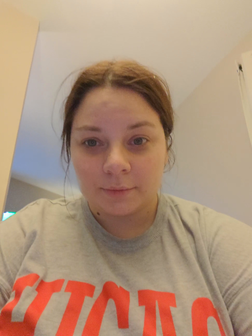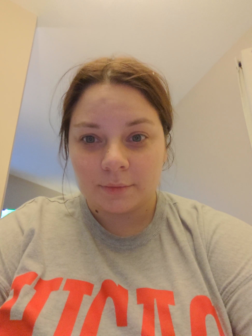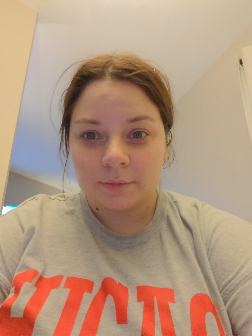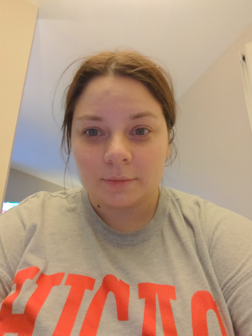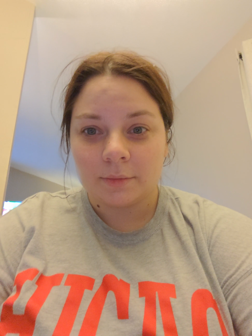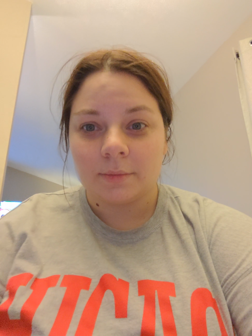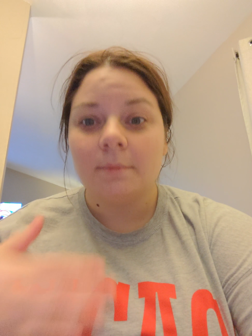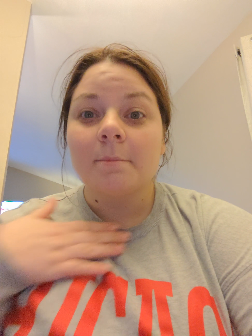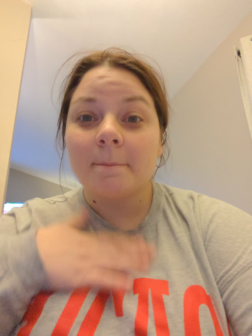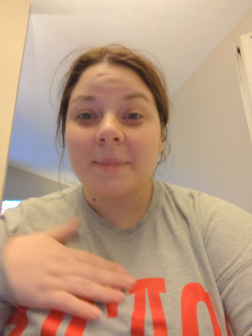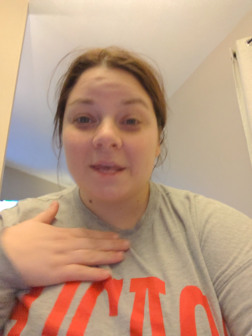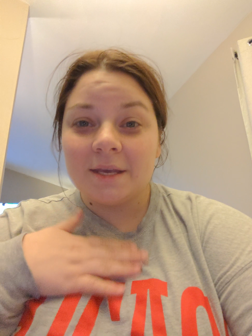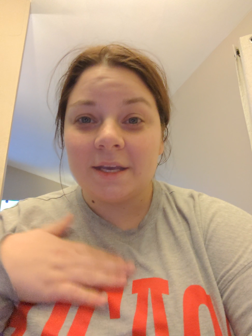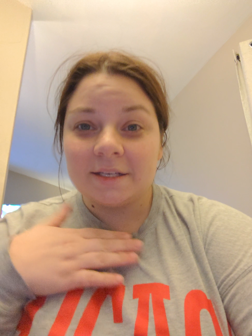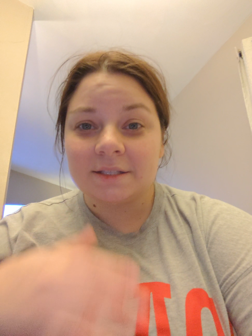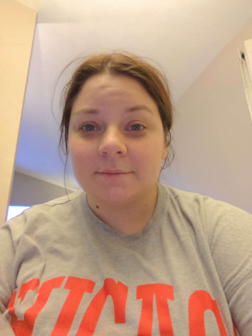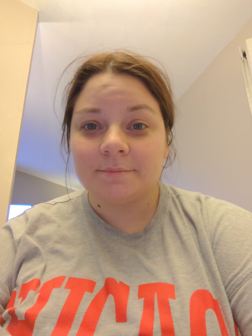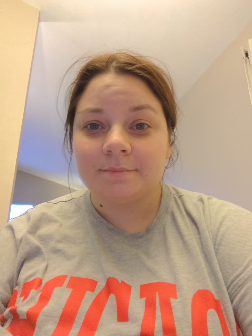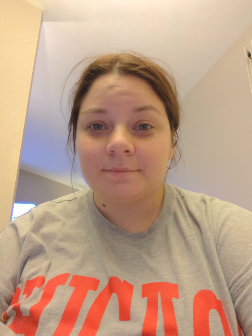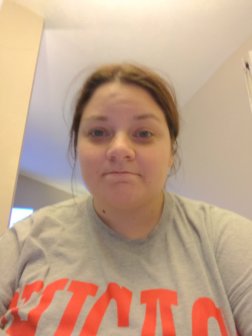please